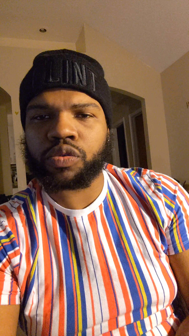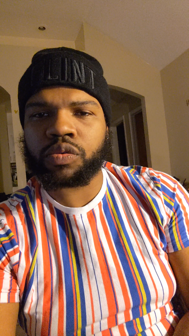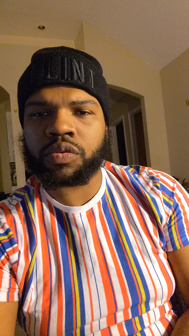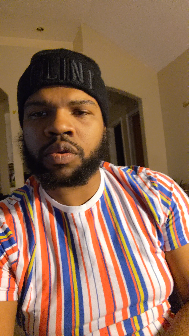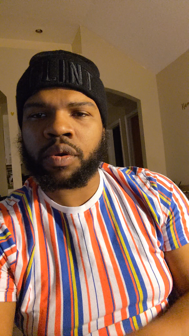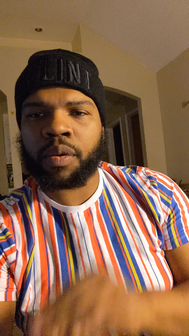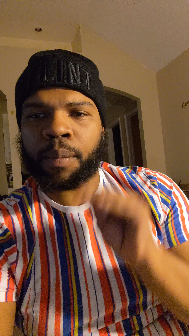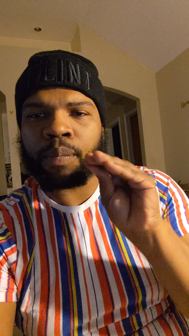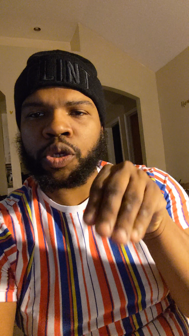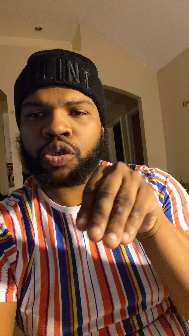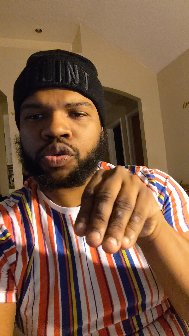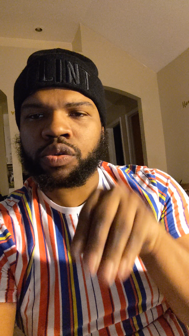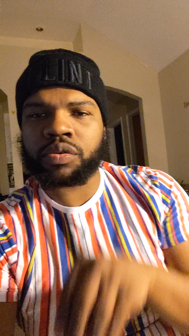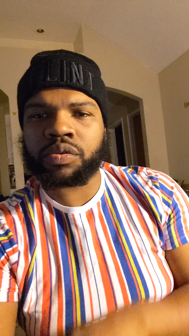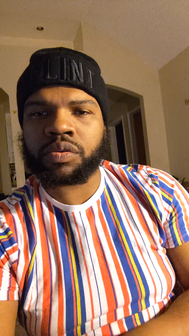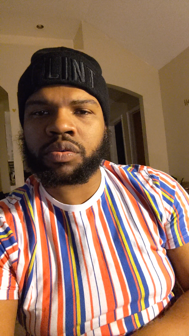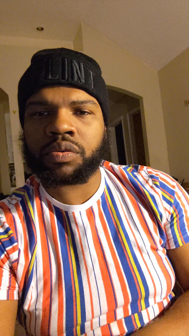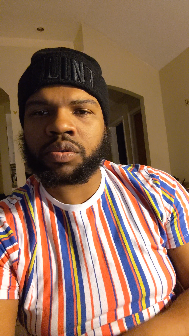put